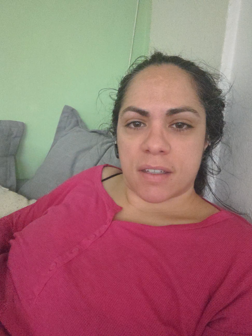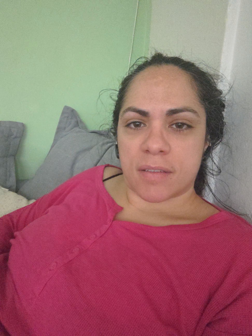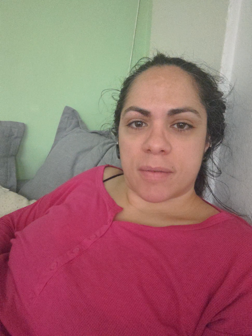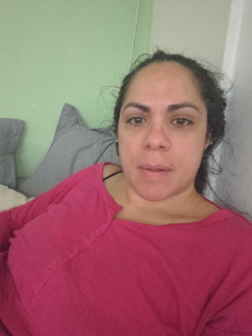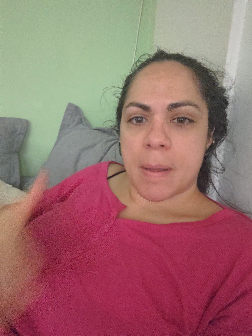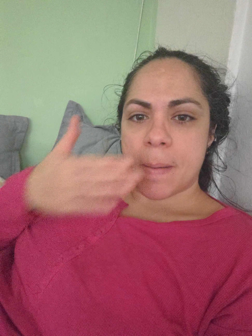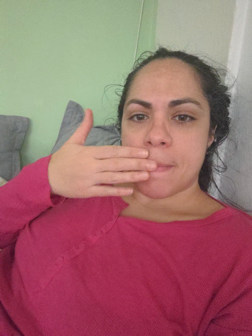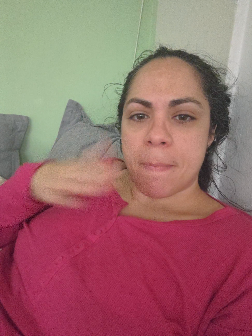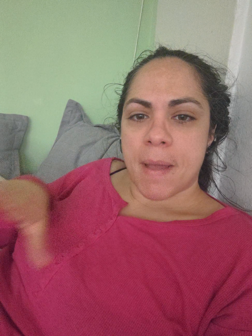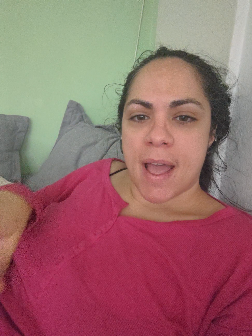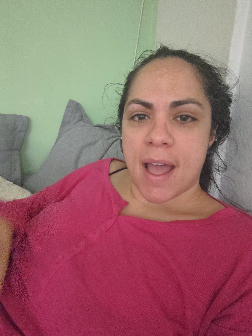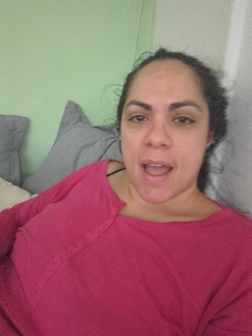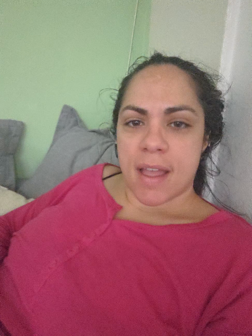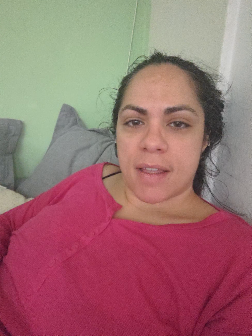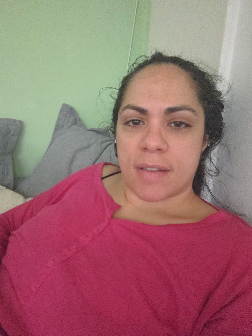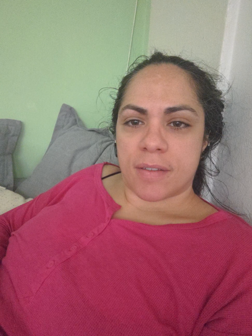bad